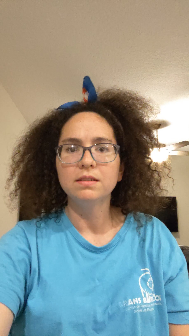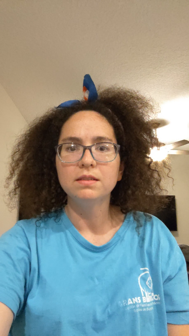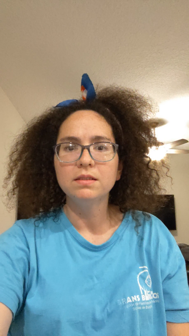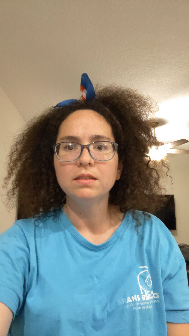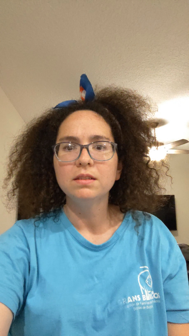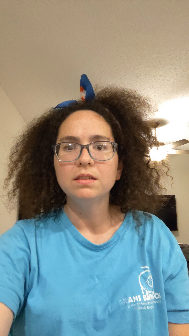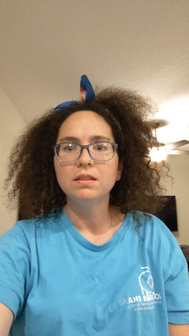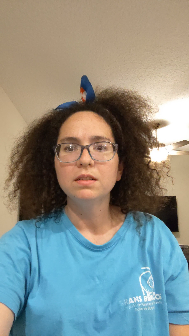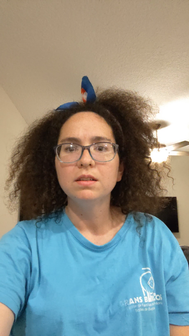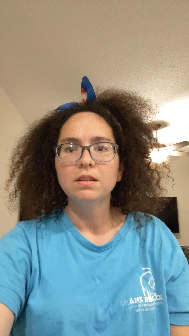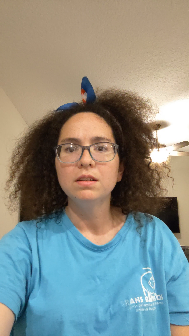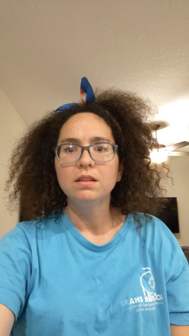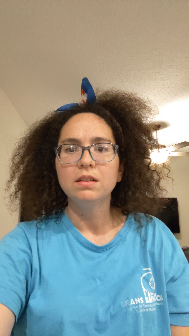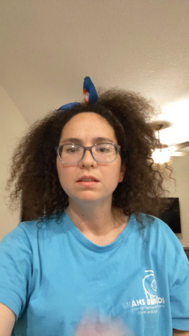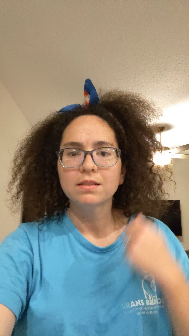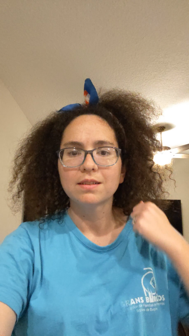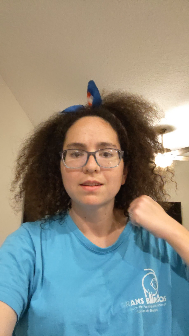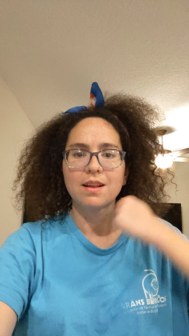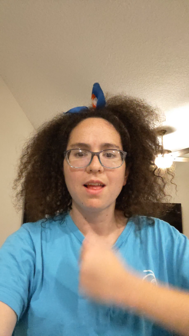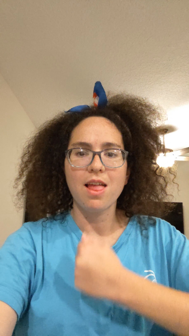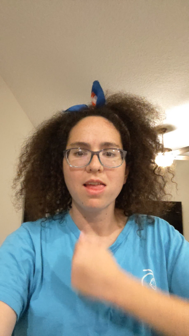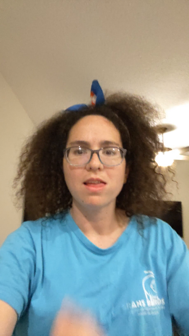coats